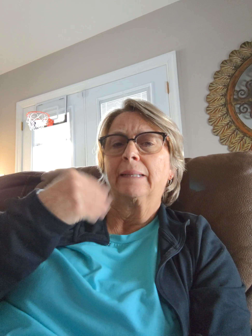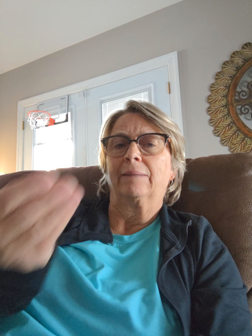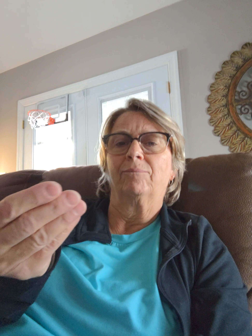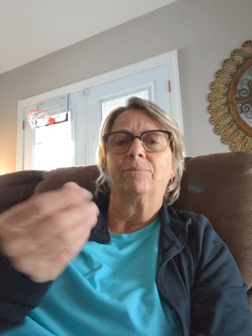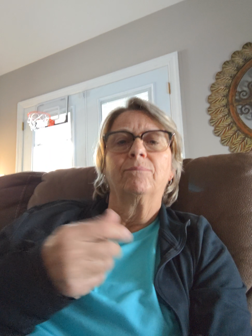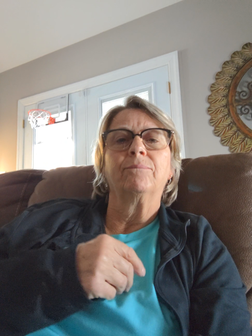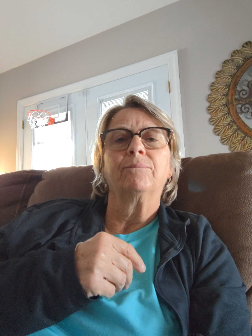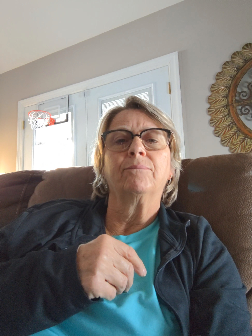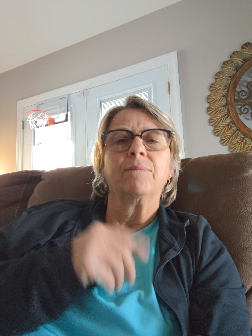give